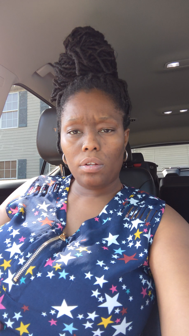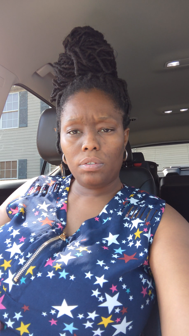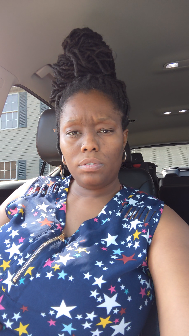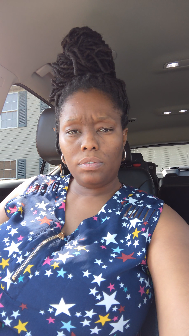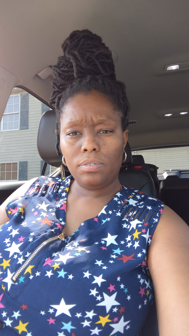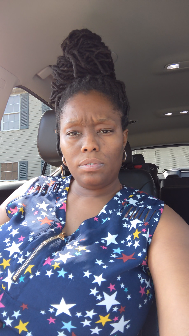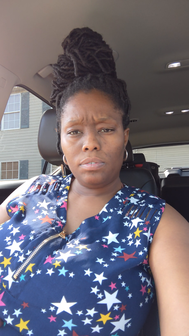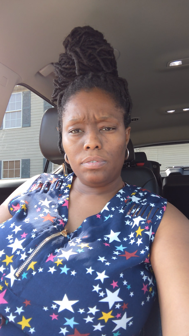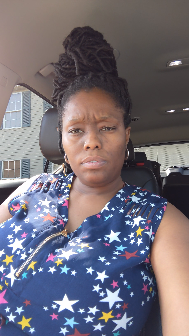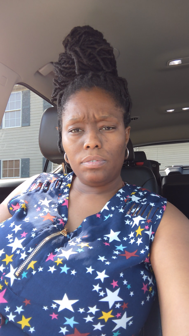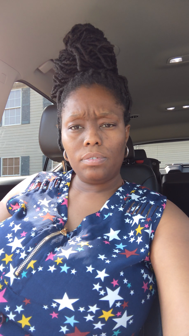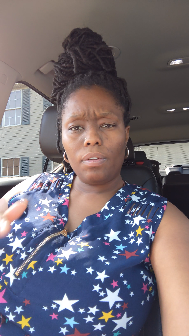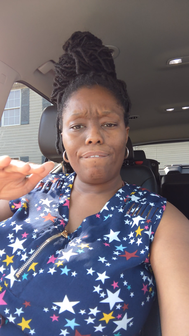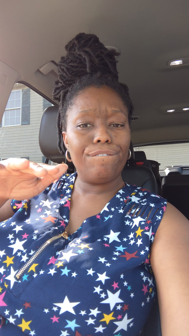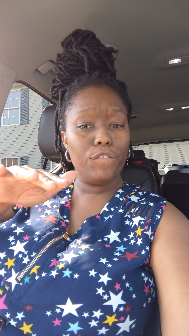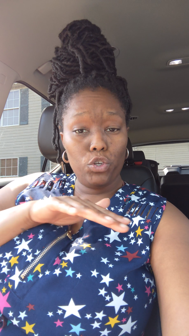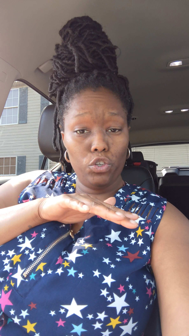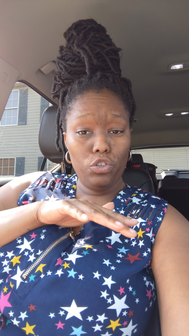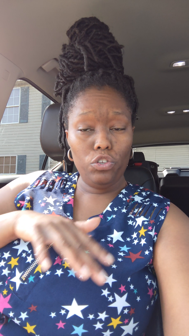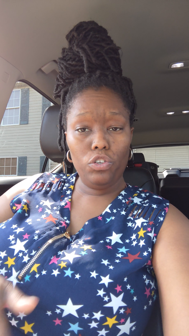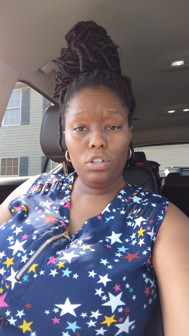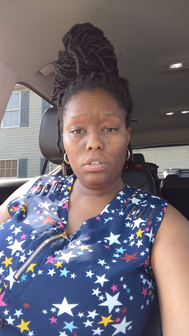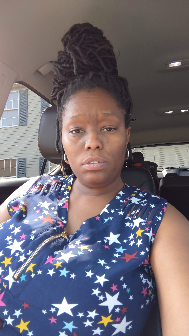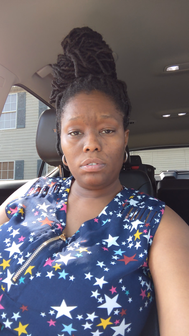full